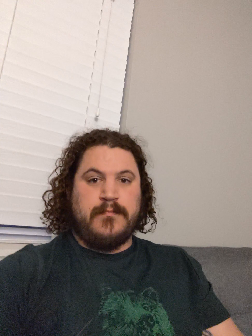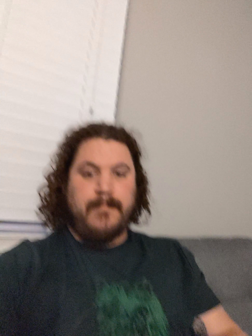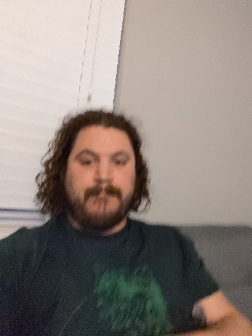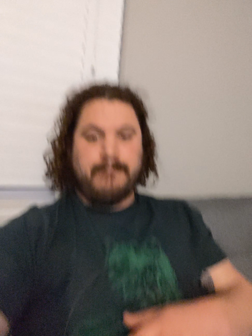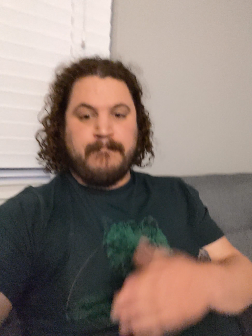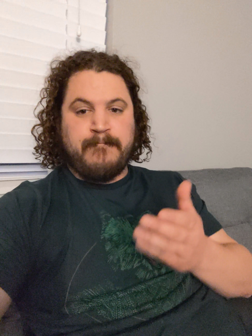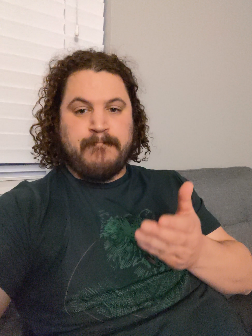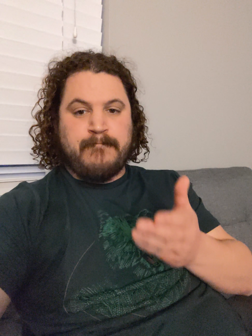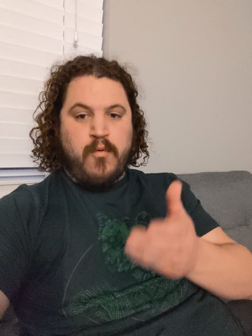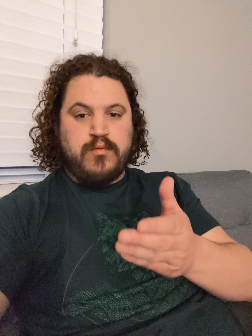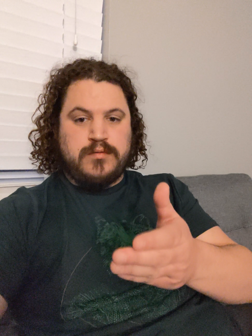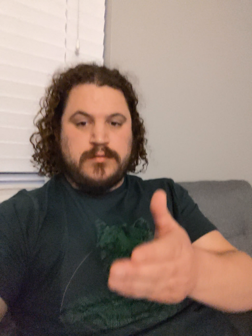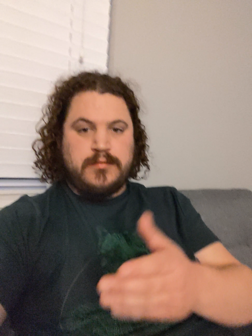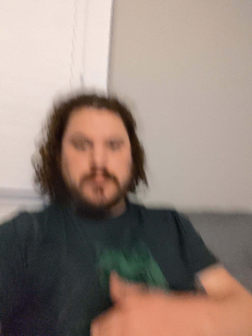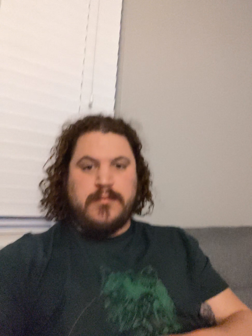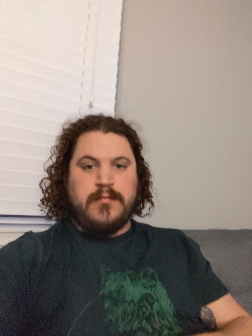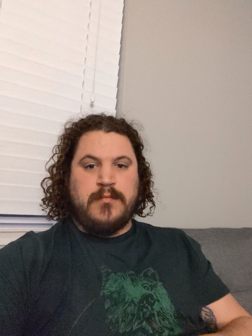boat